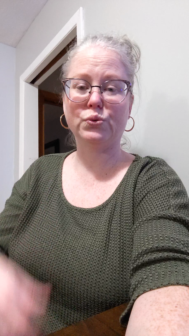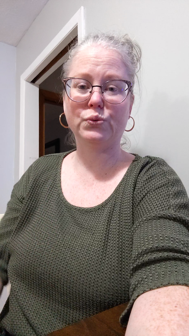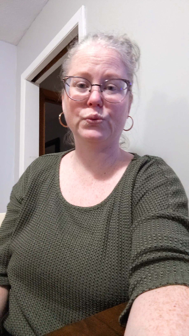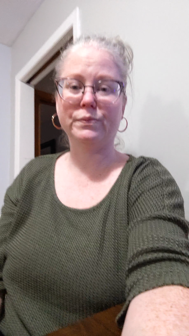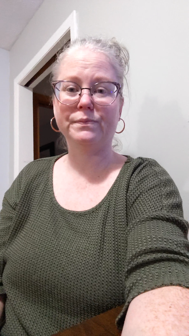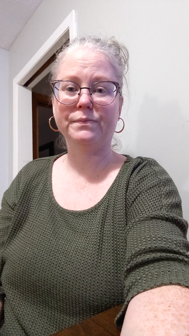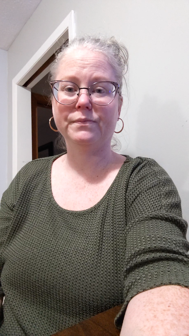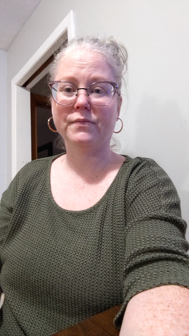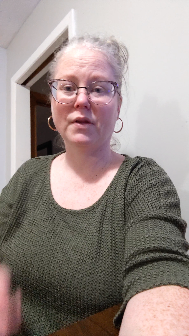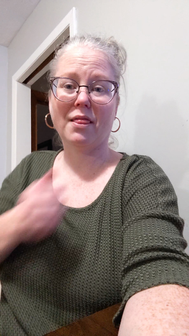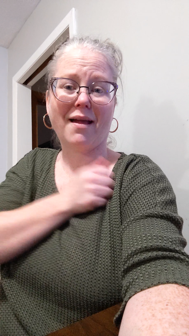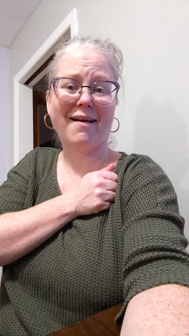love